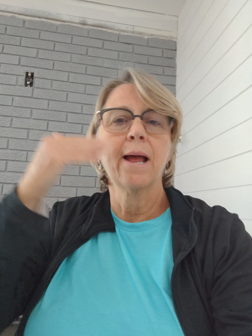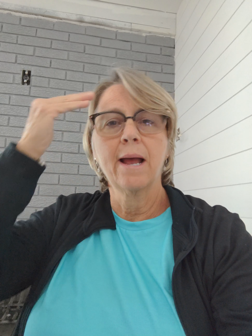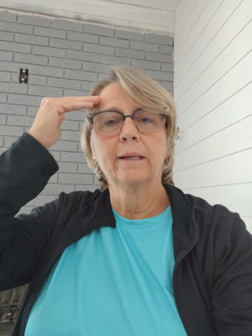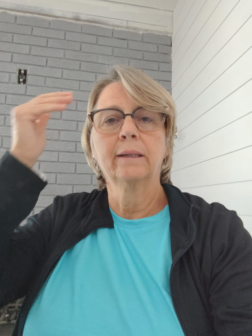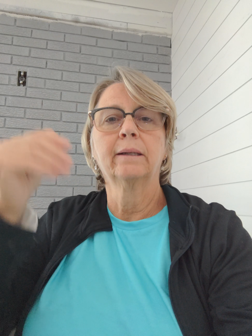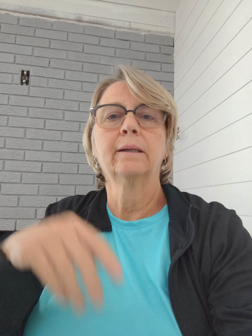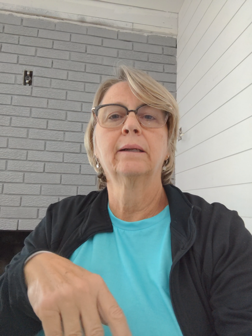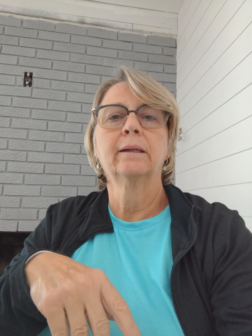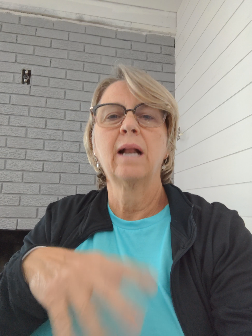head